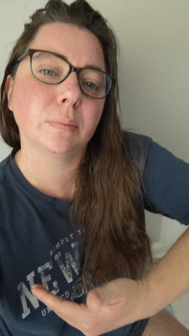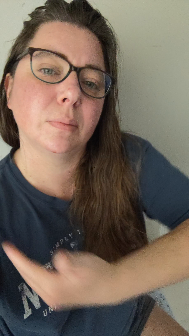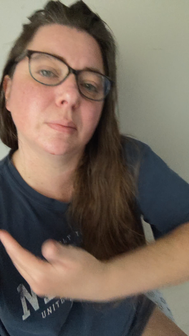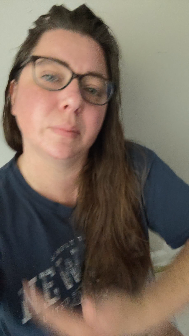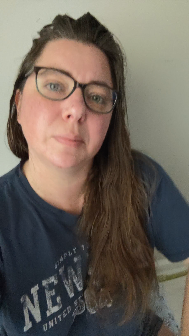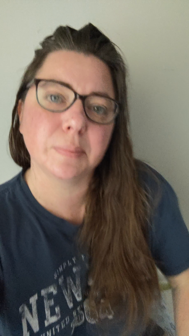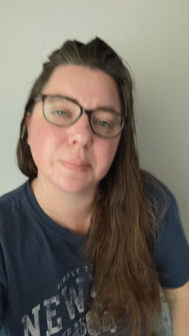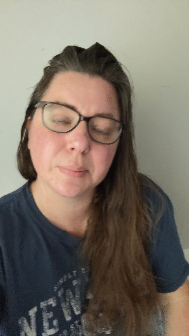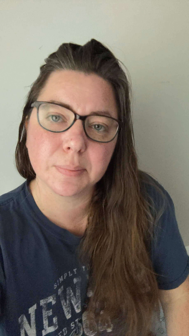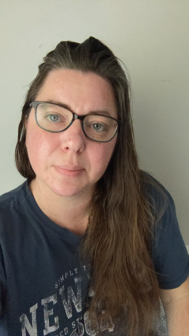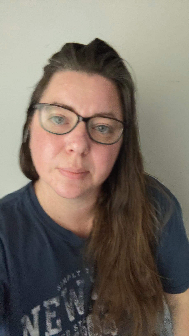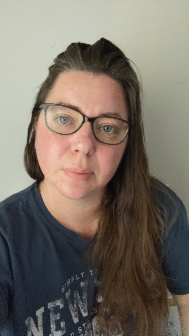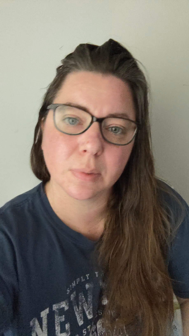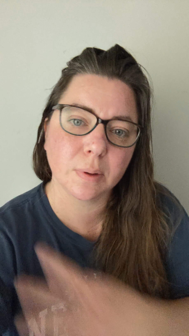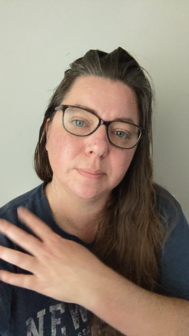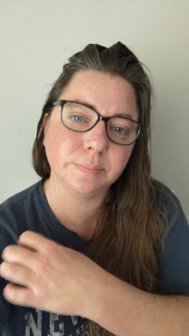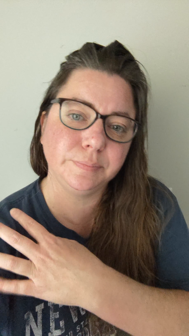bear